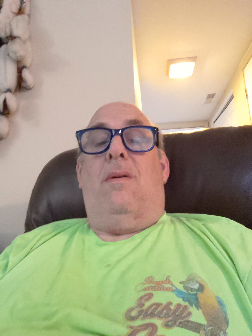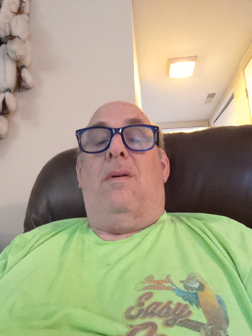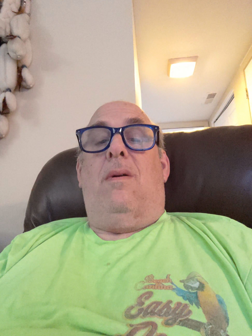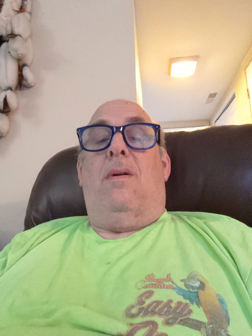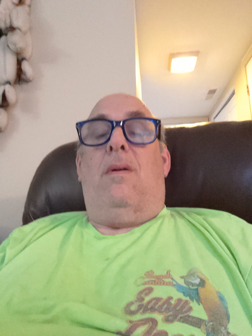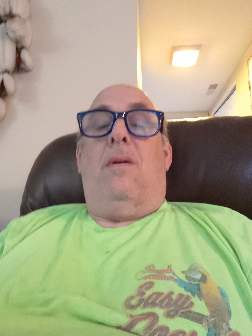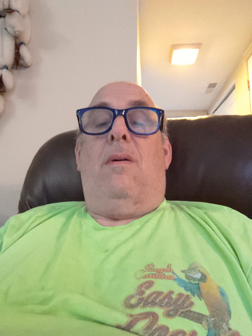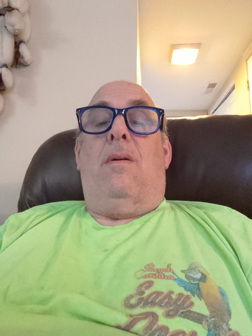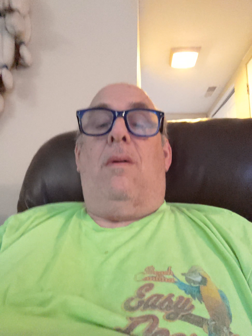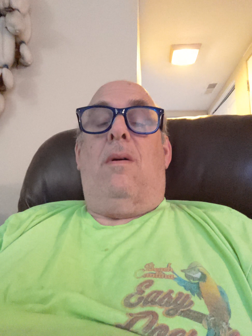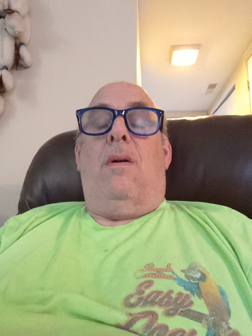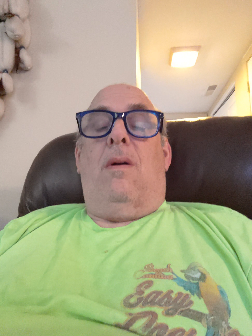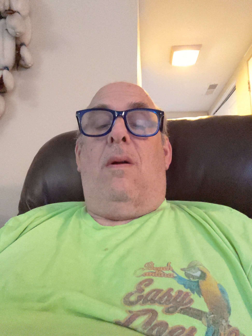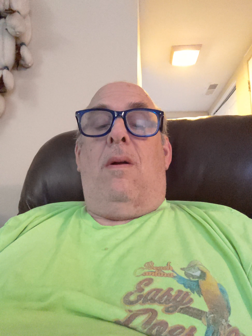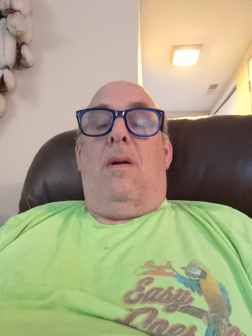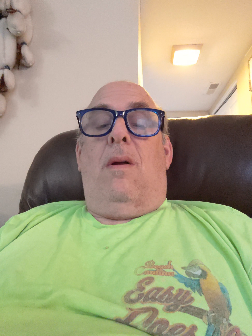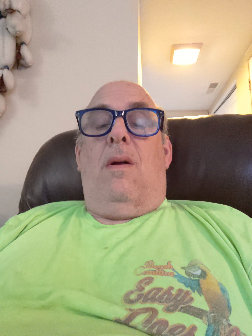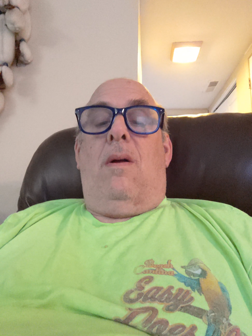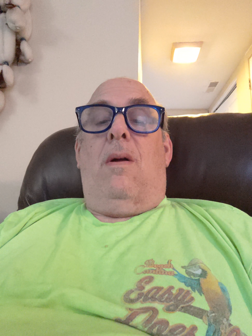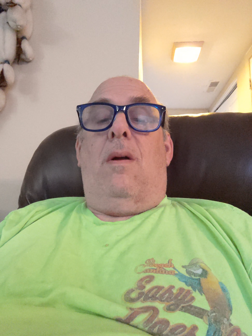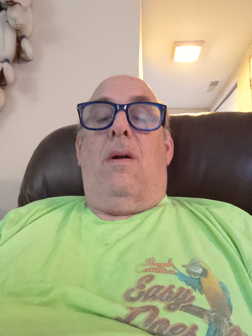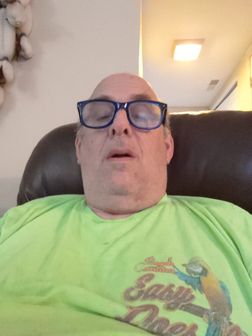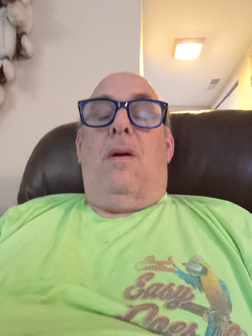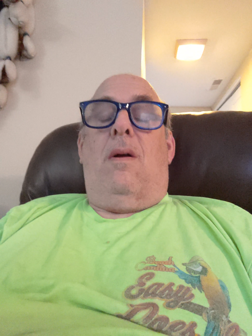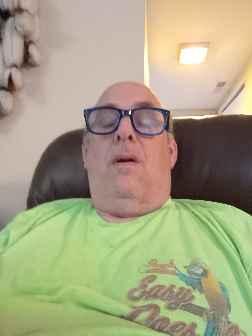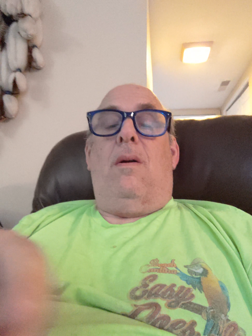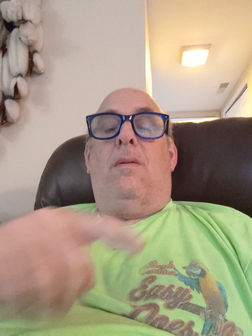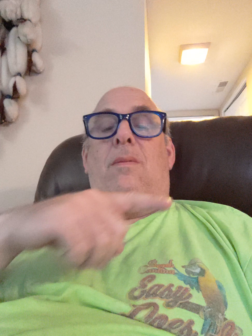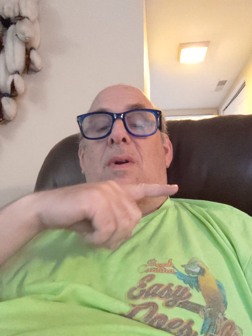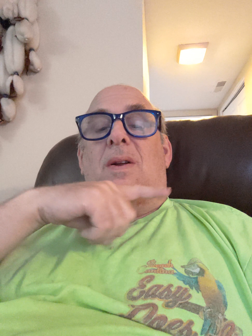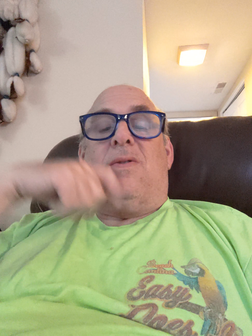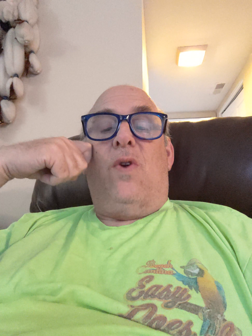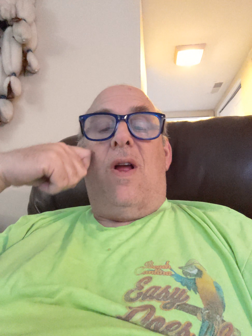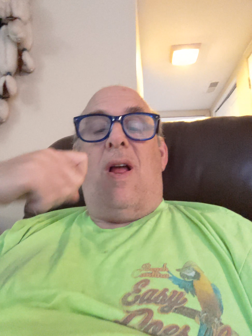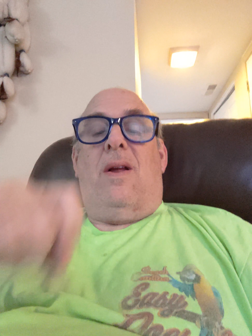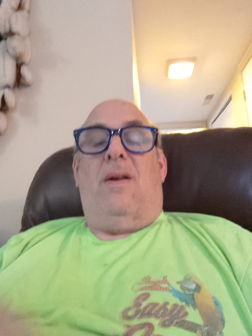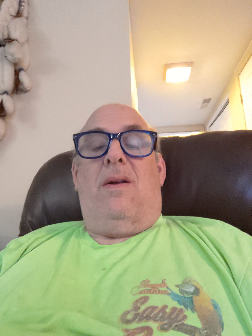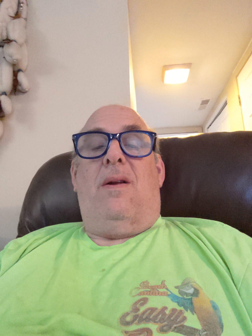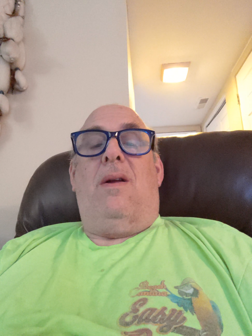dry